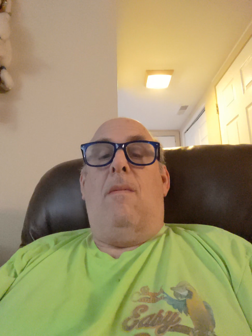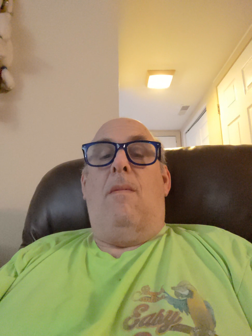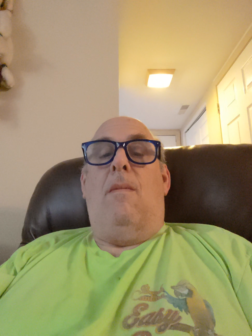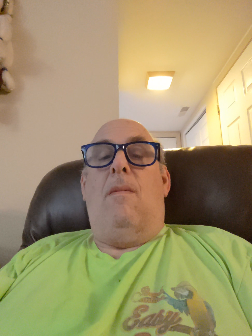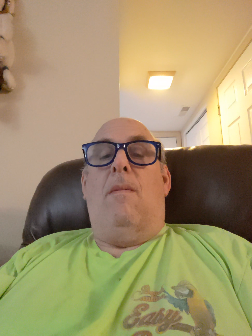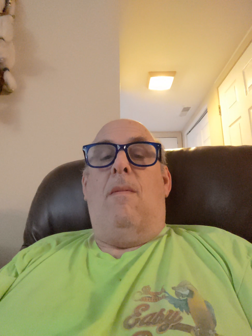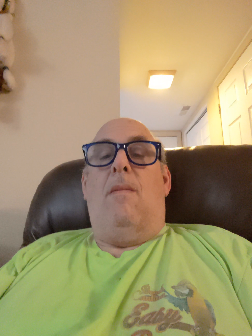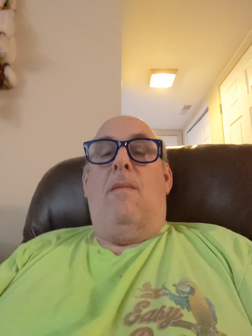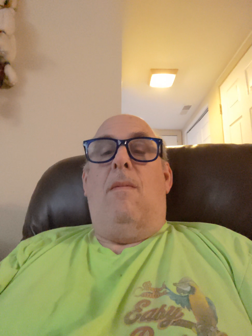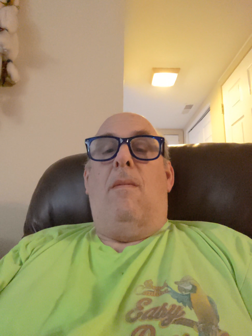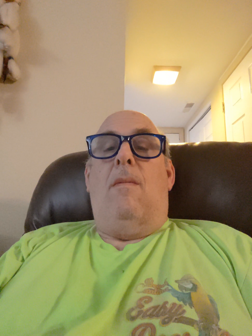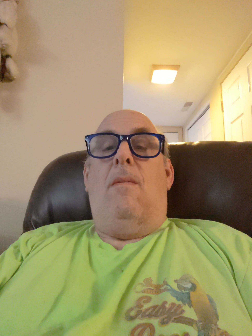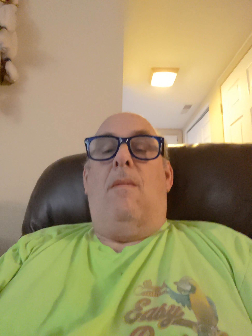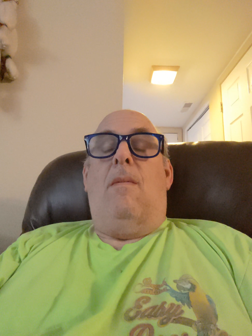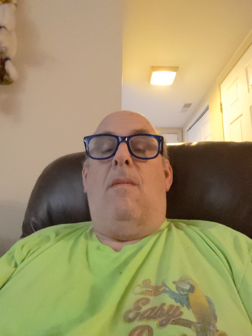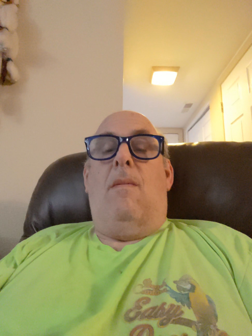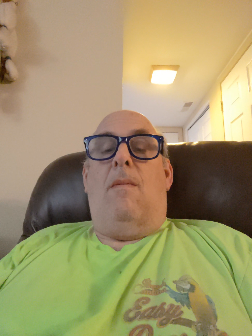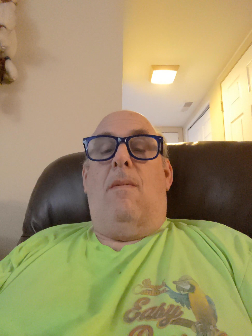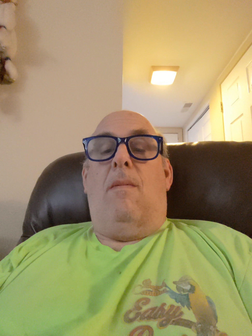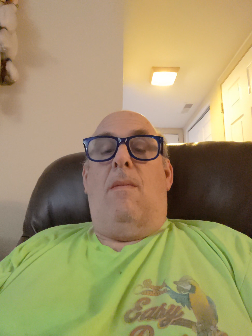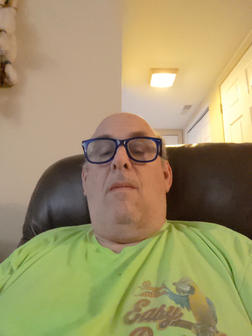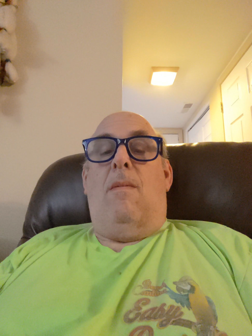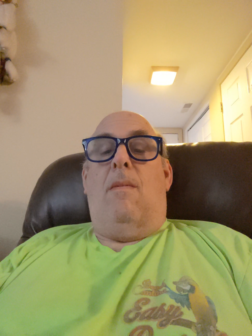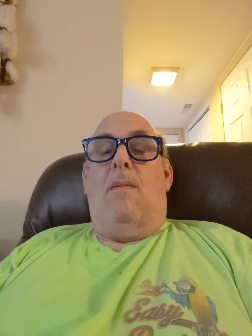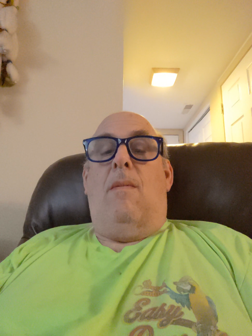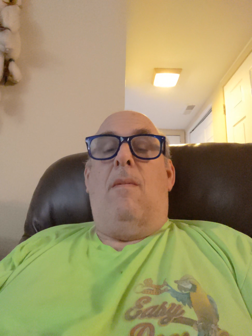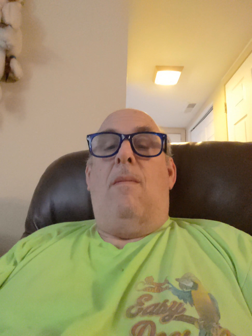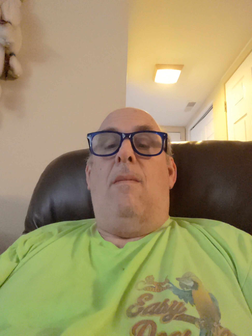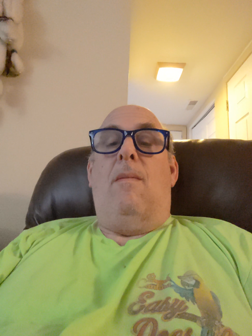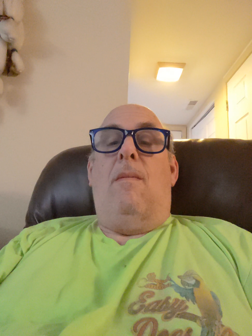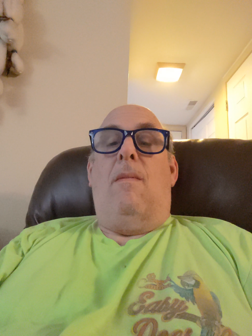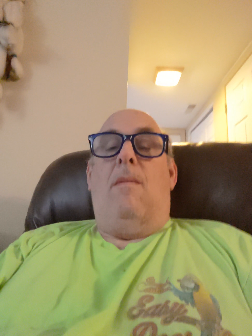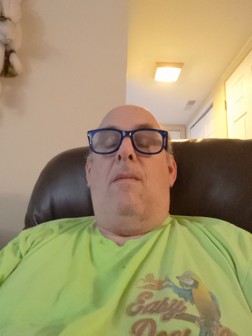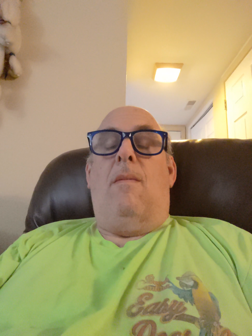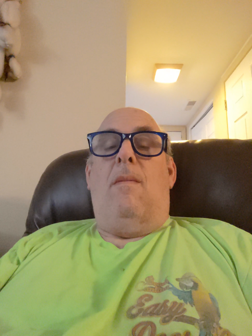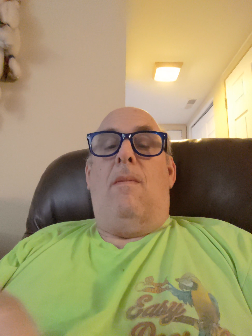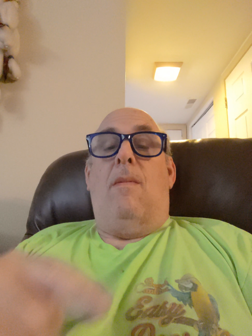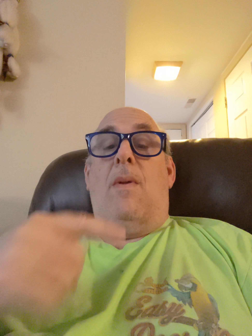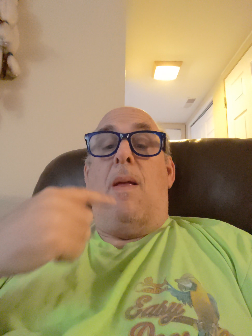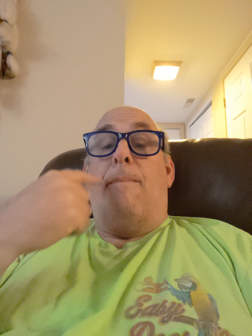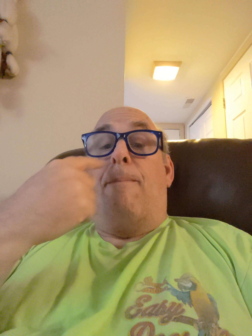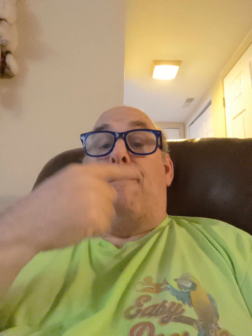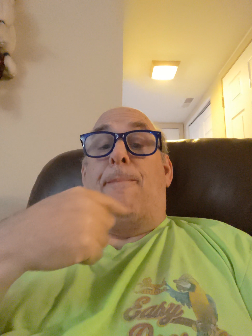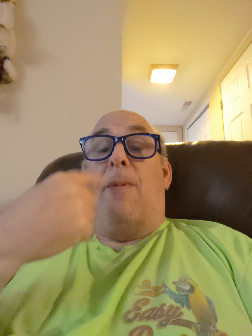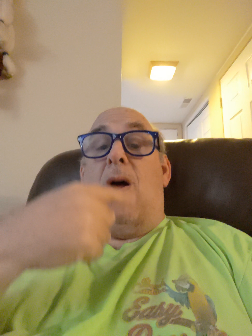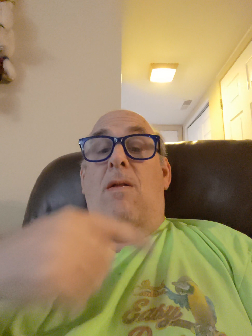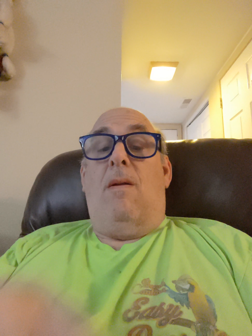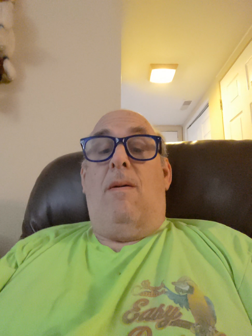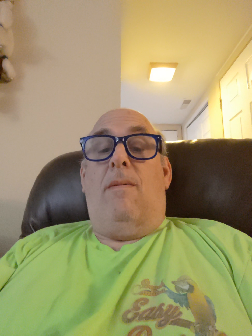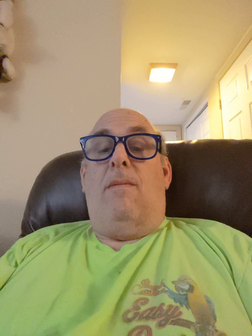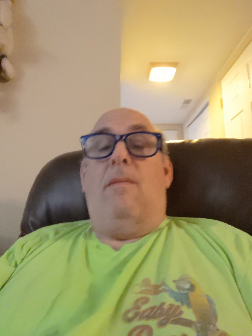mouth